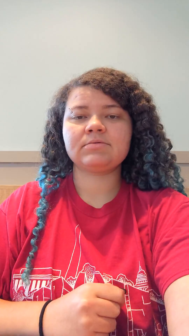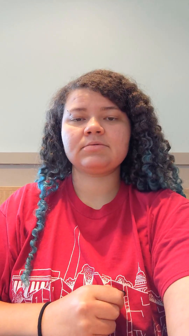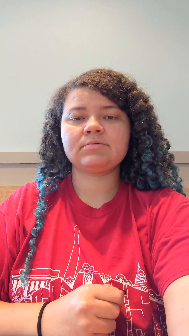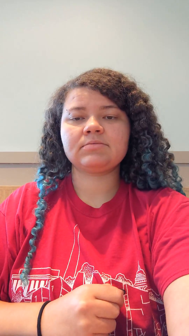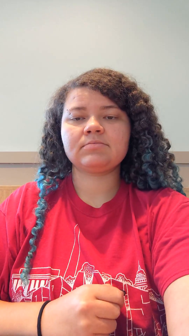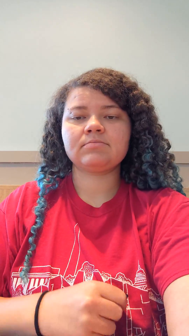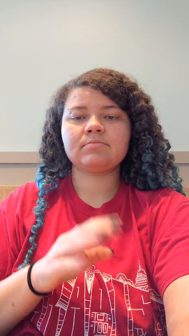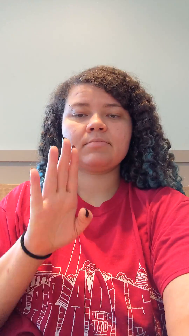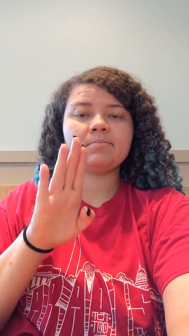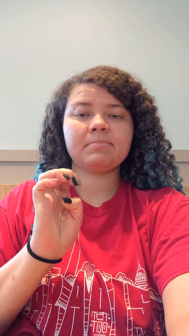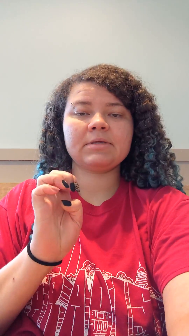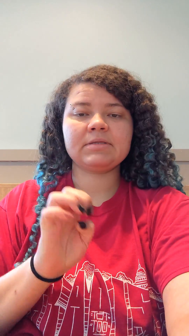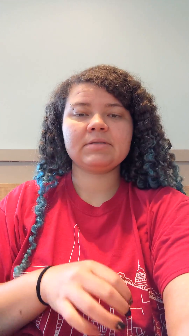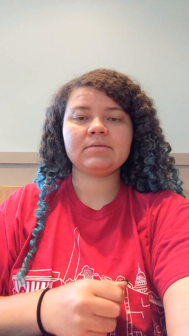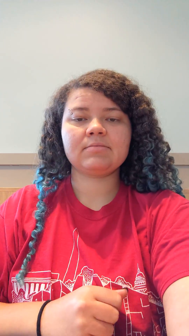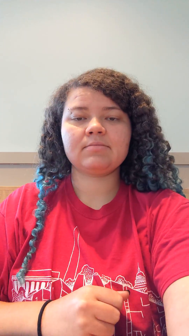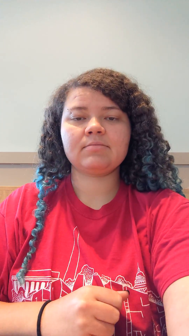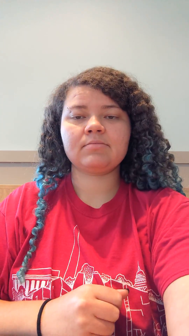be